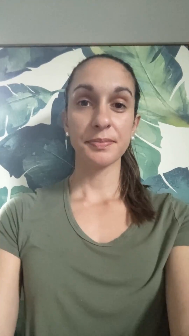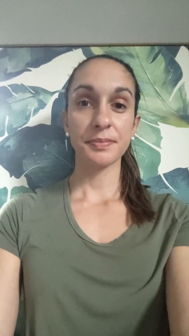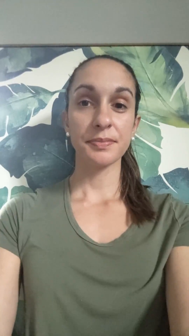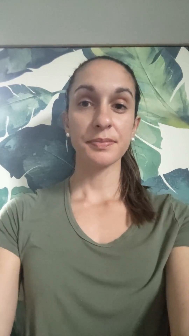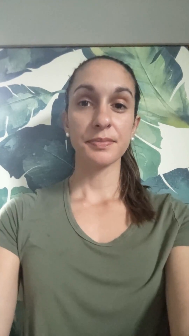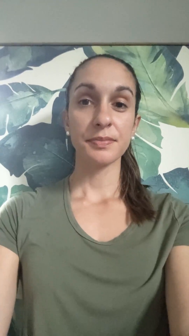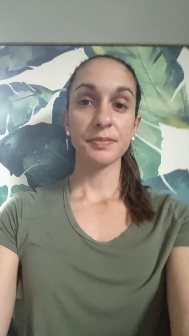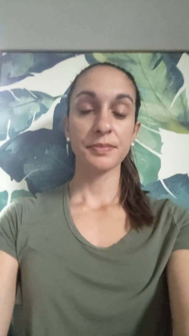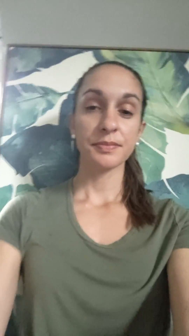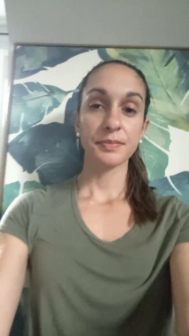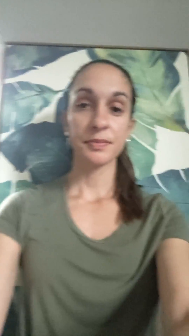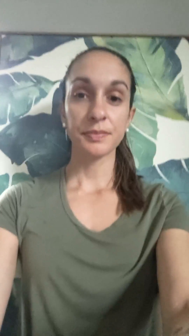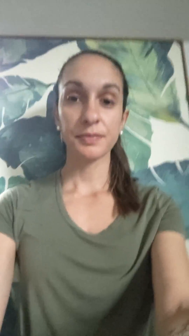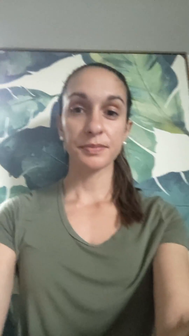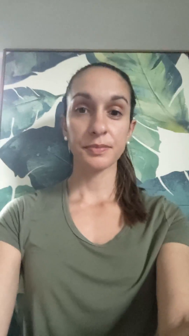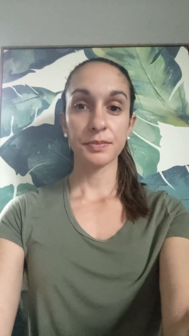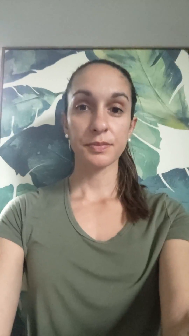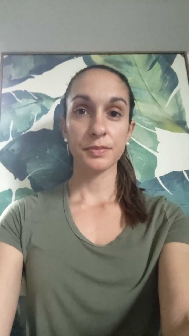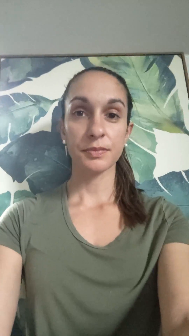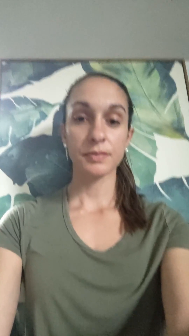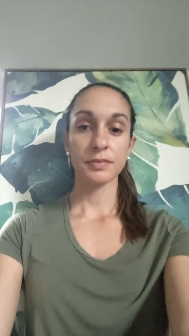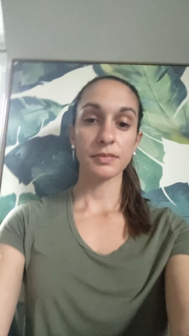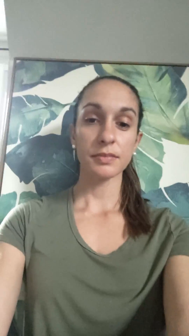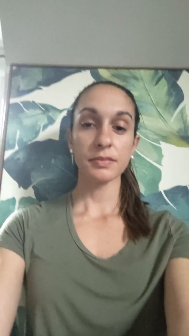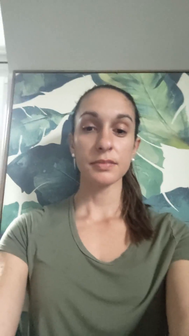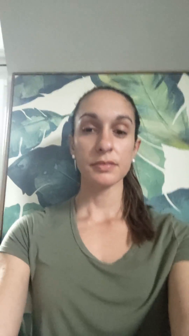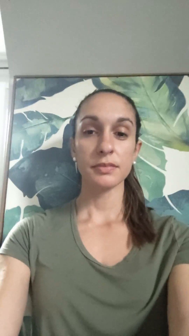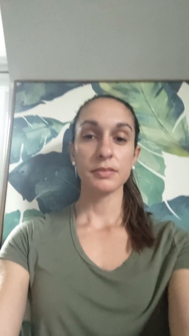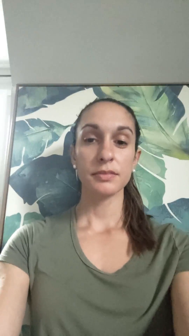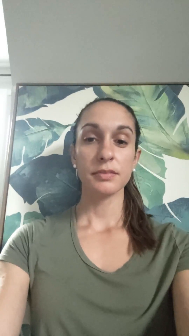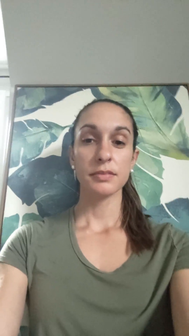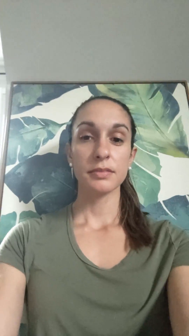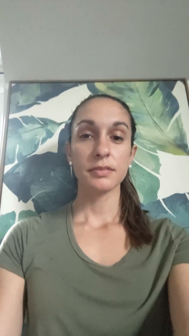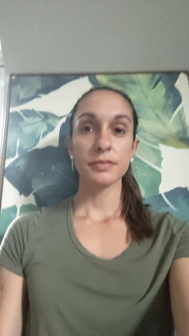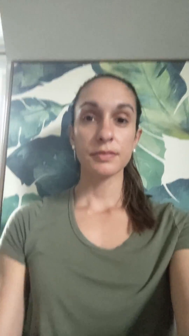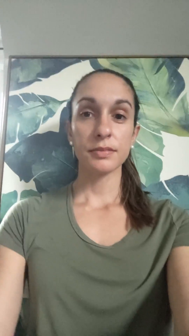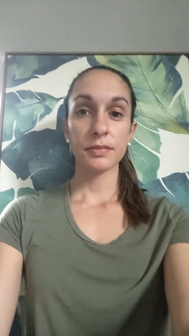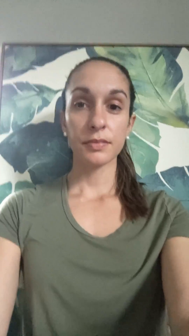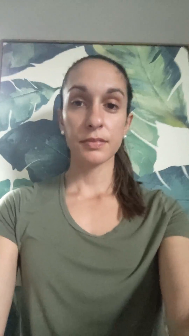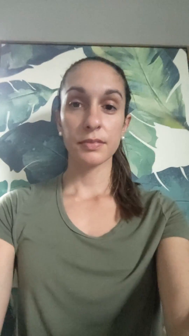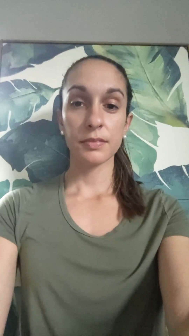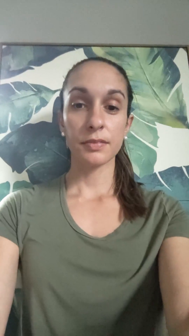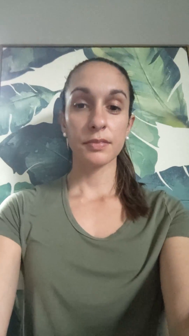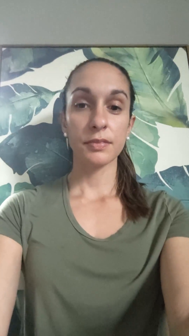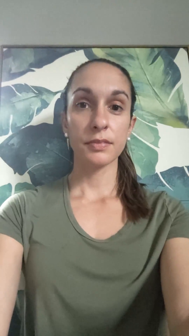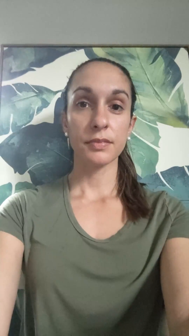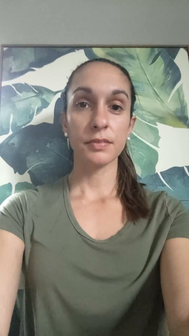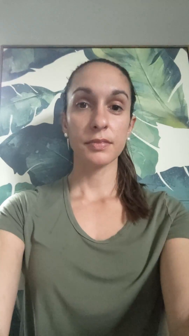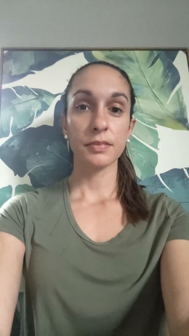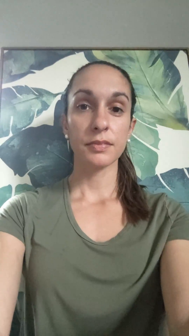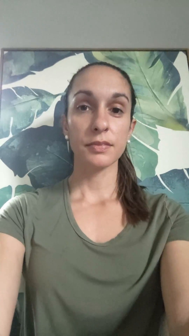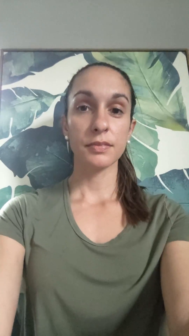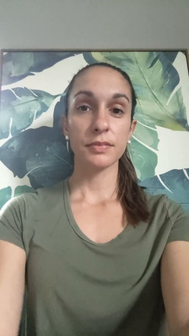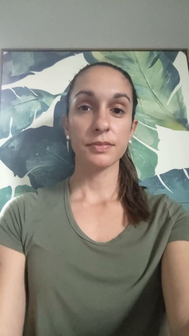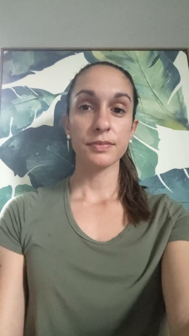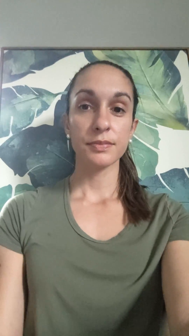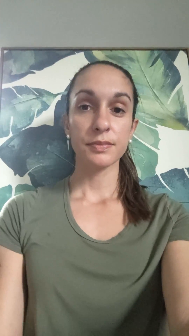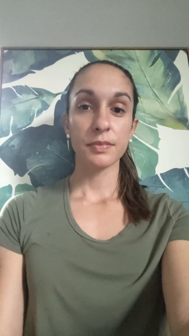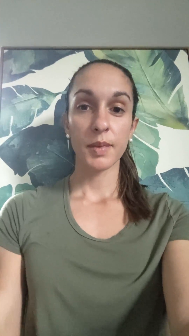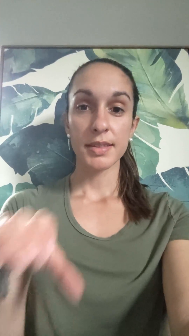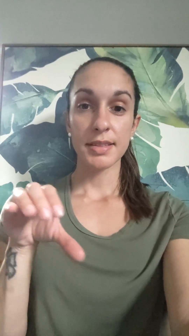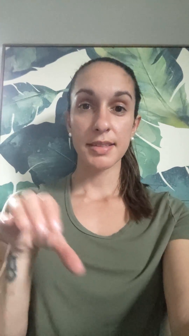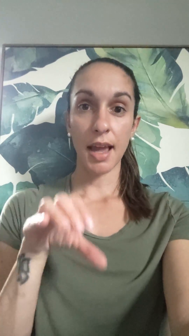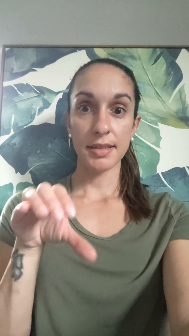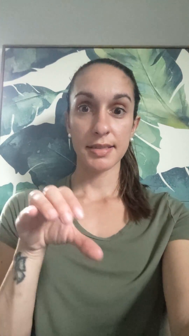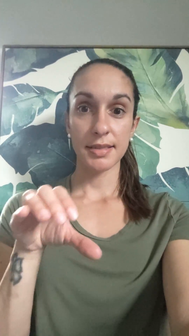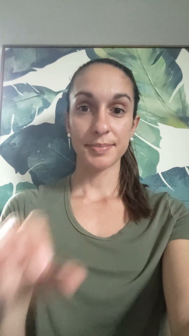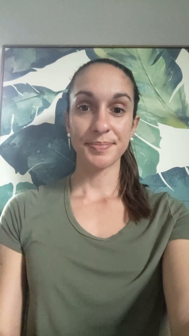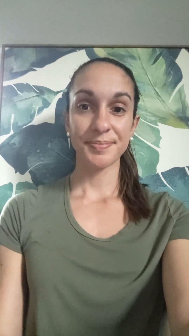does